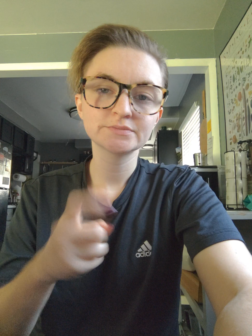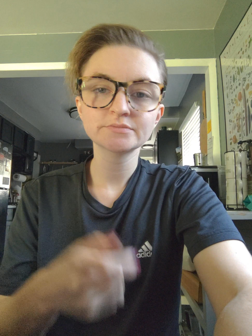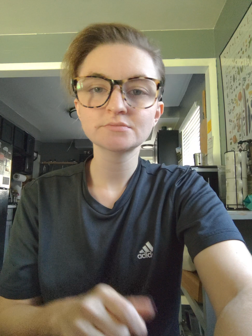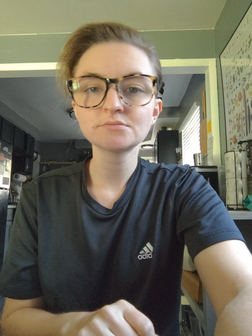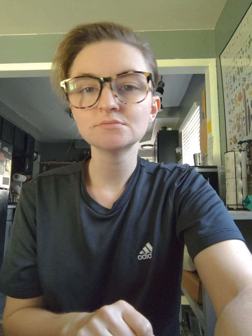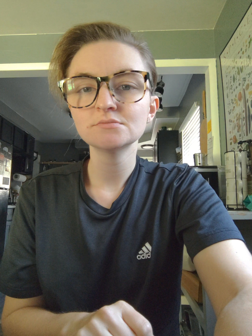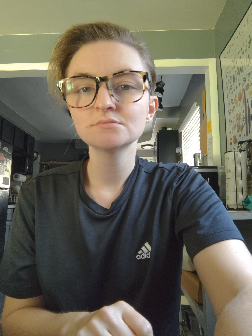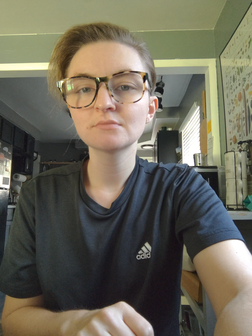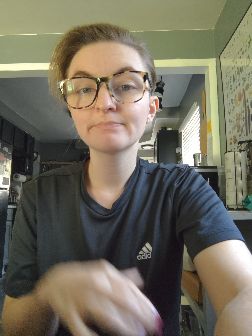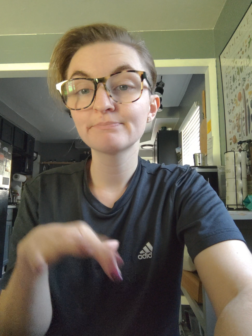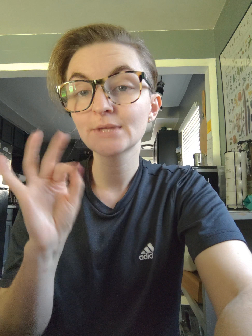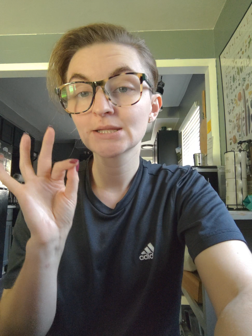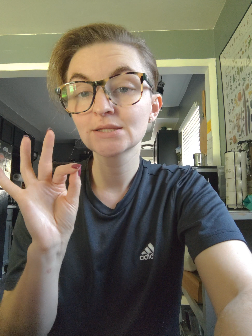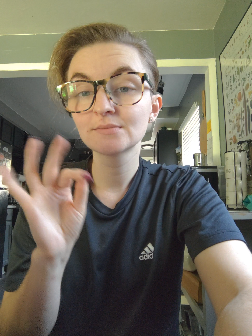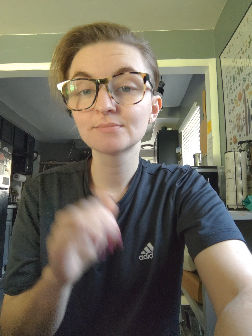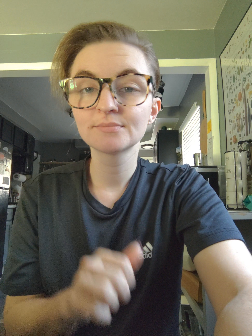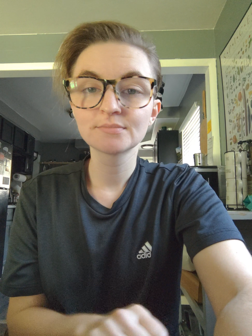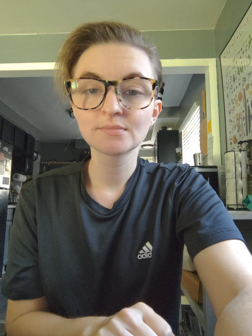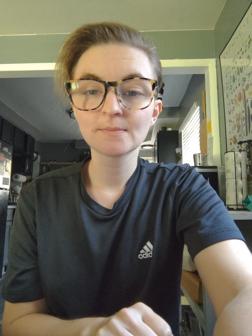pick